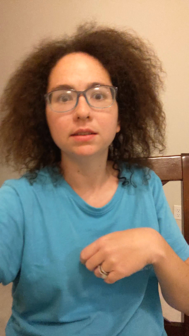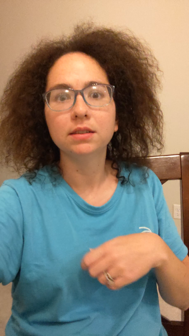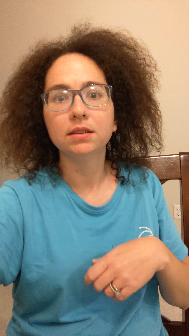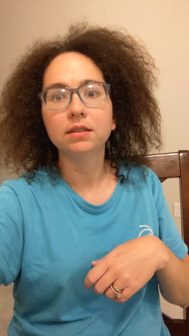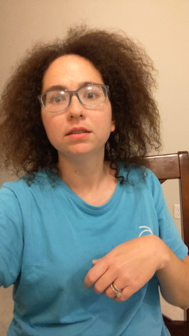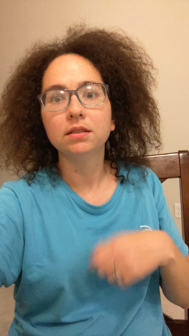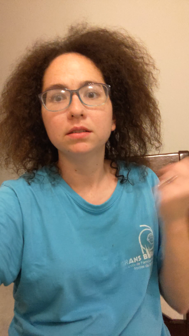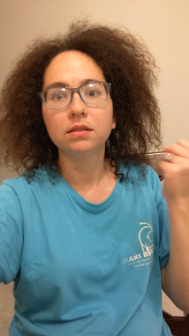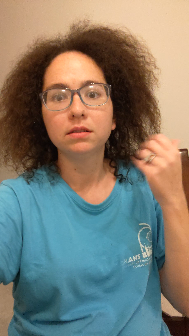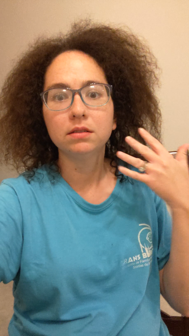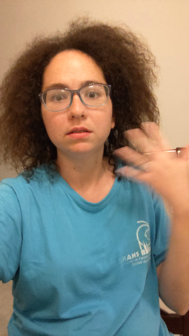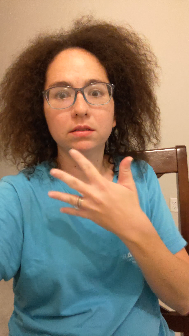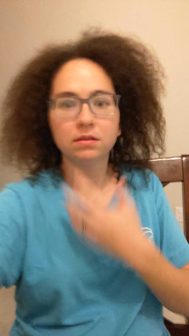scared